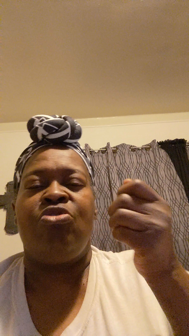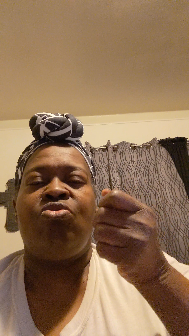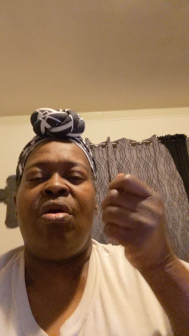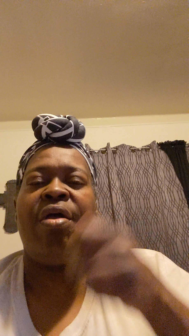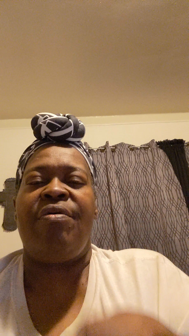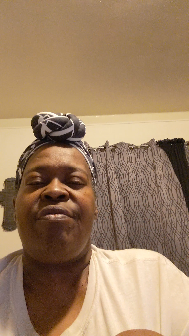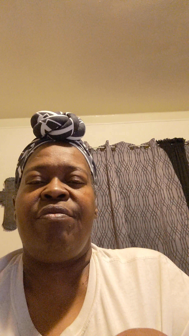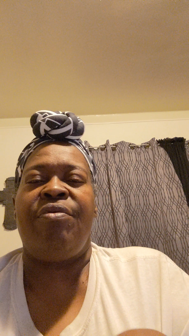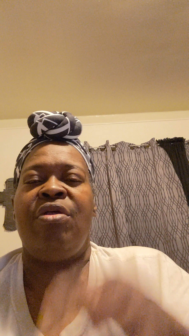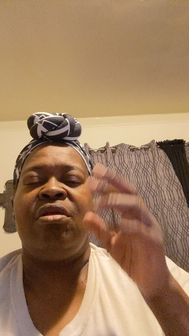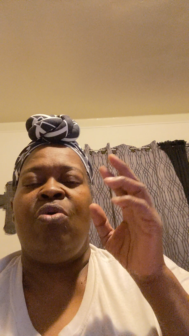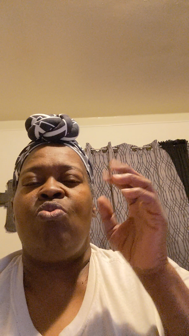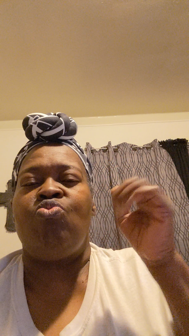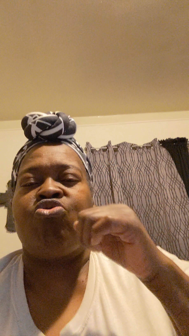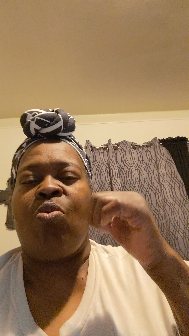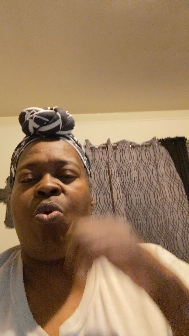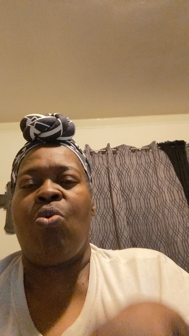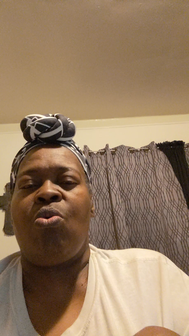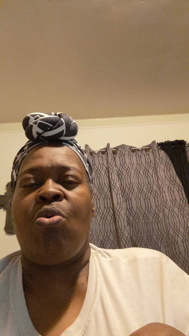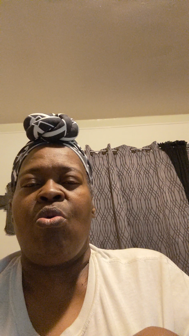rock